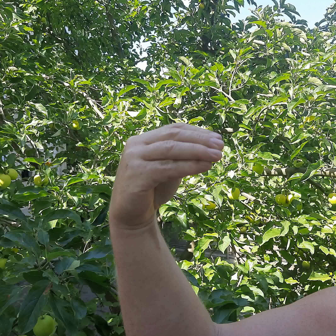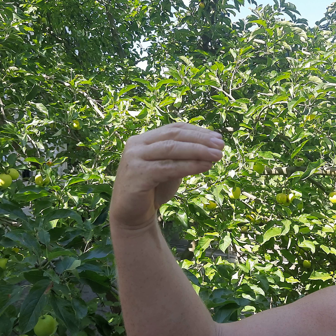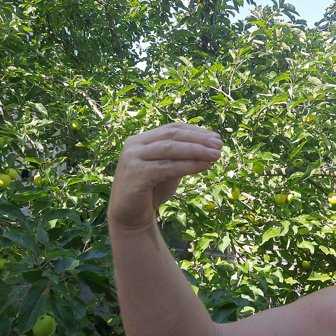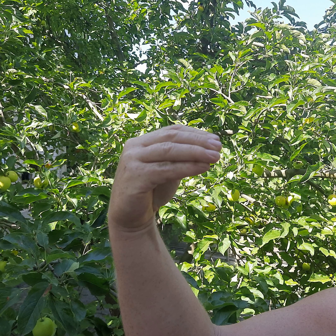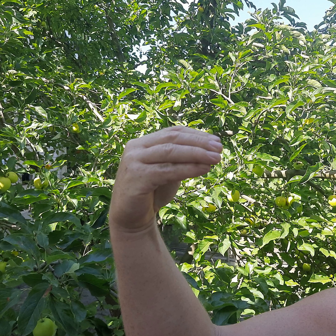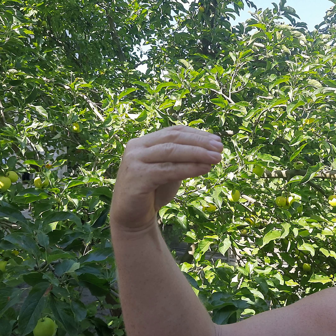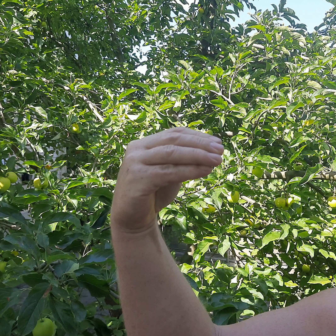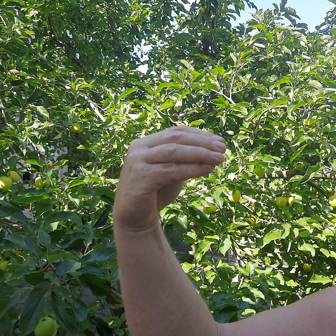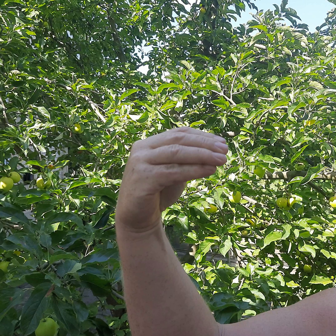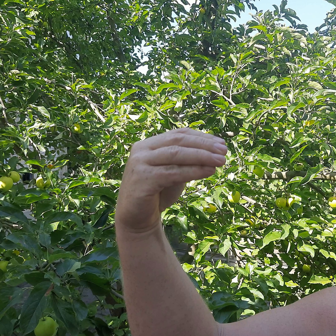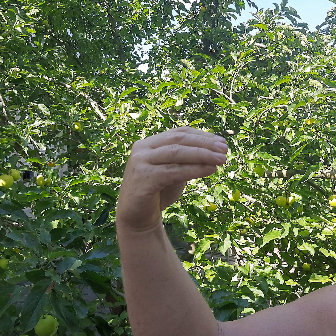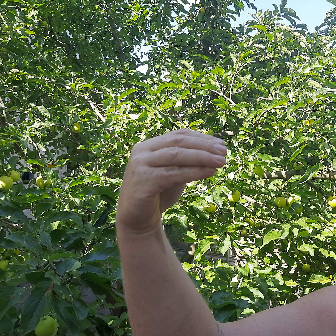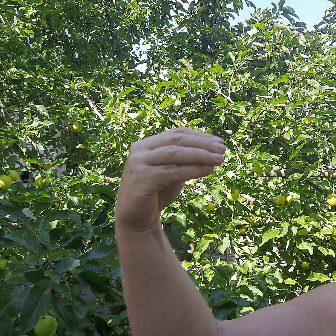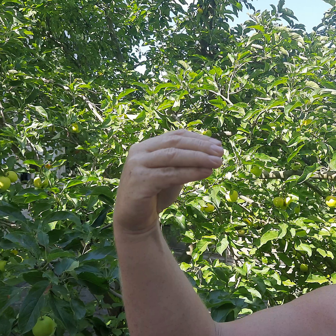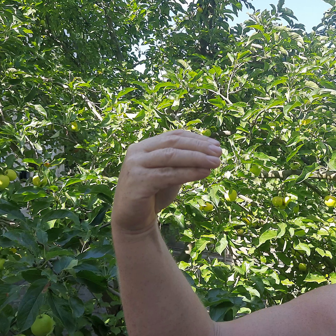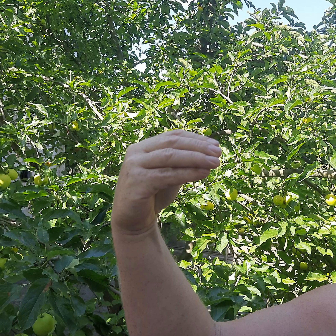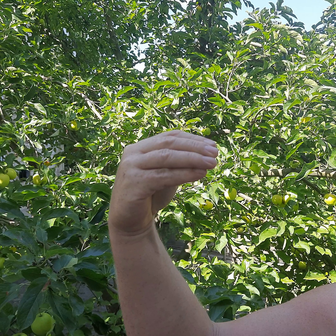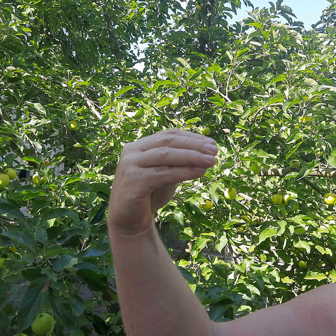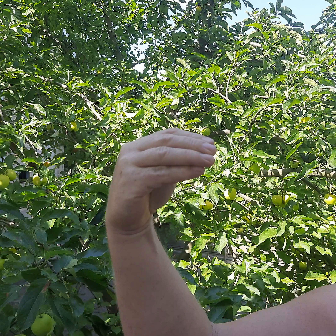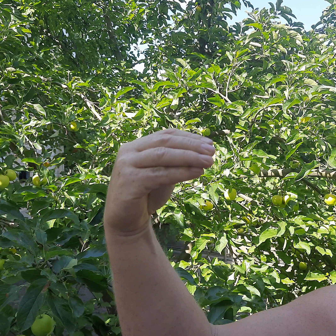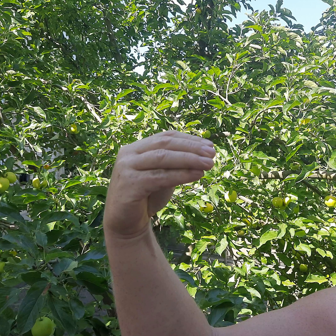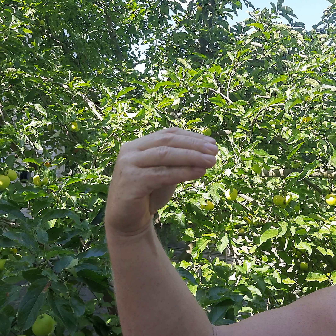Ж